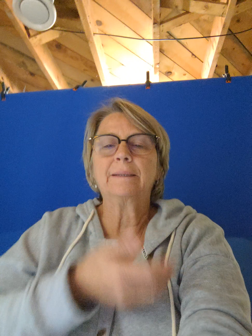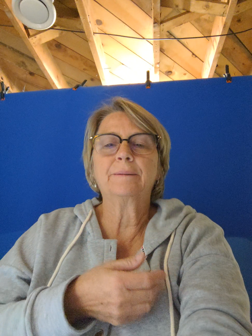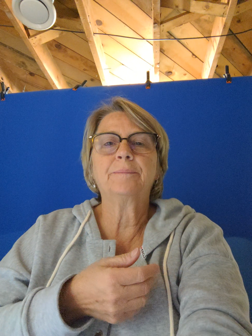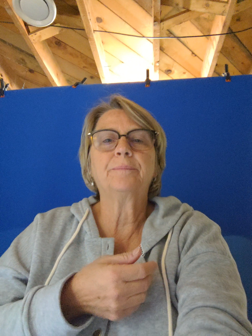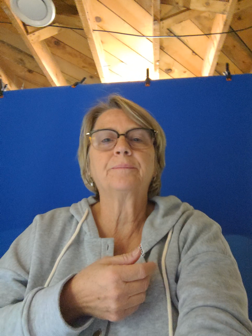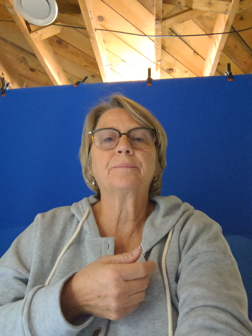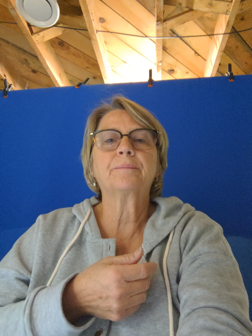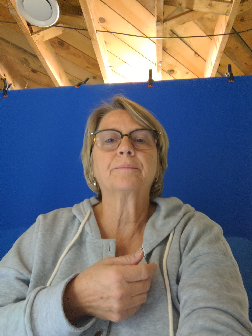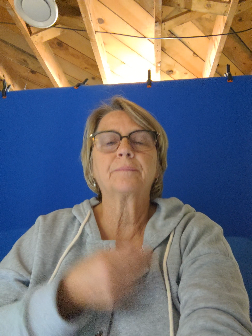grass